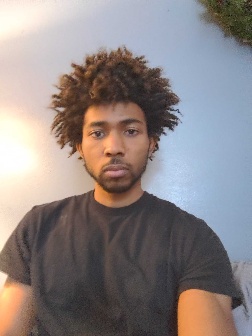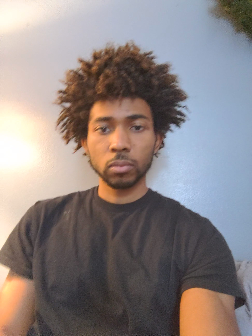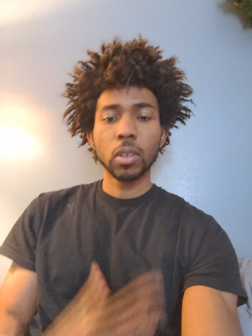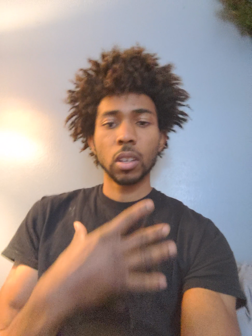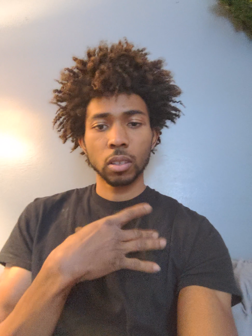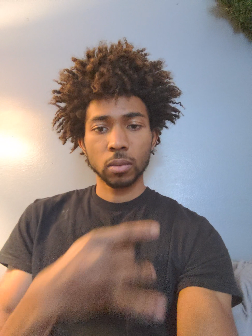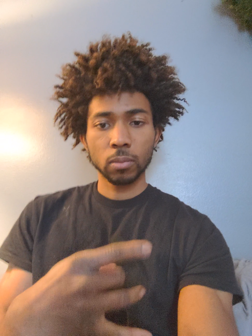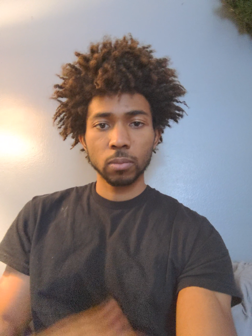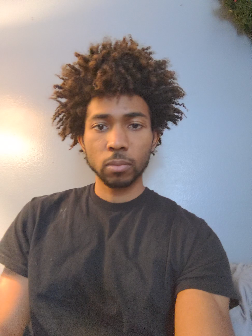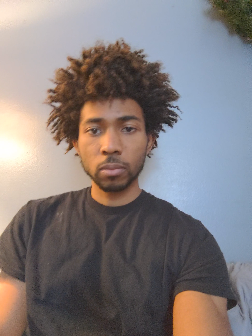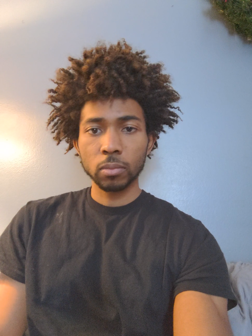like